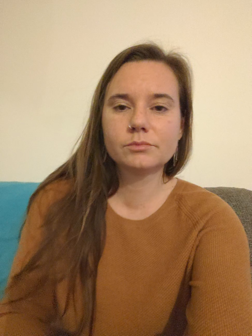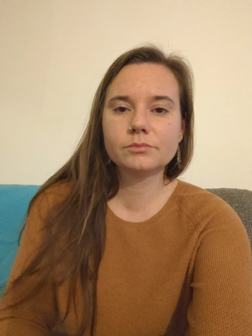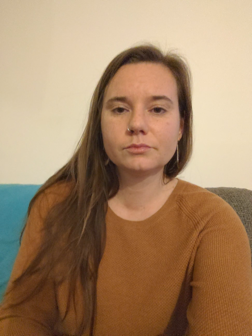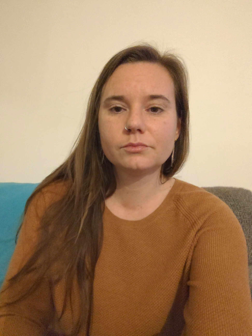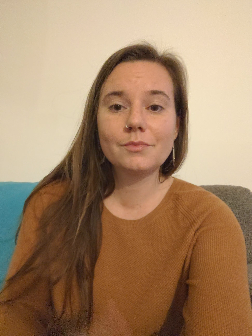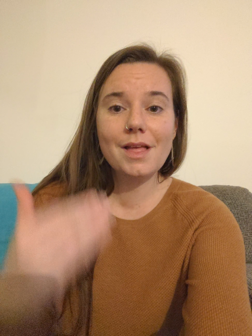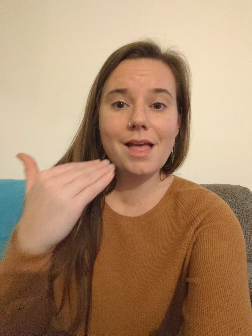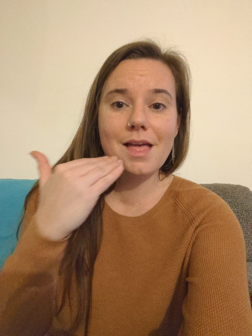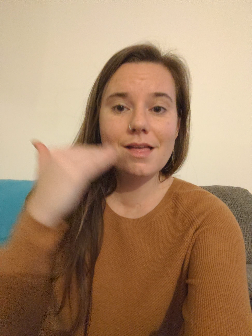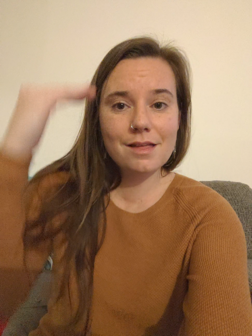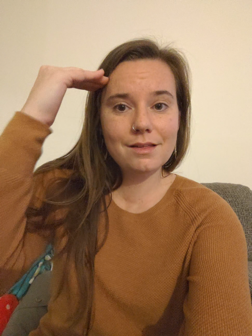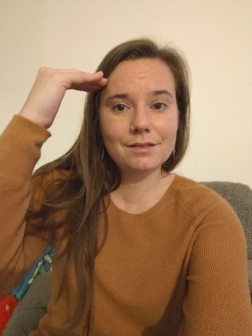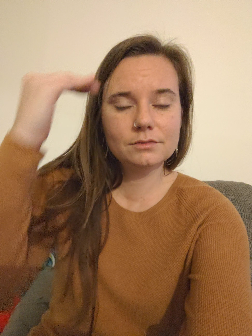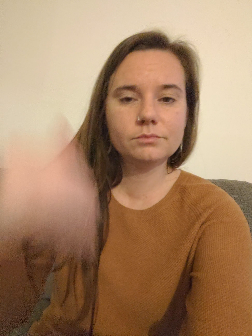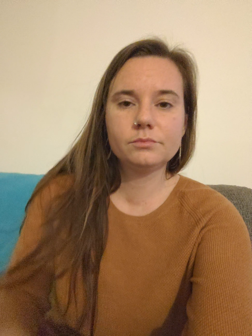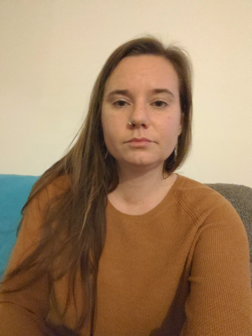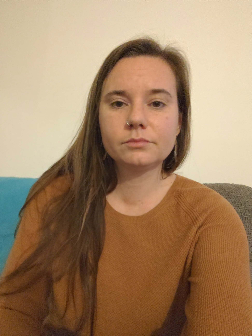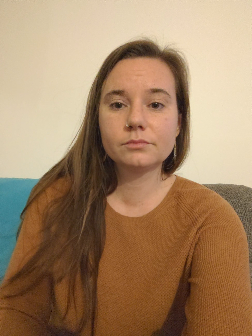head